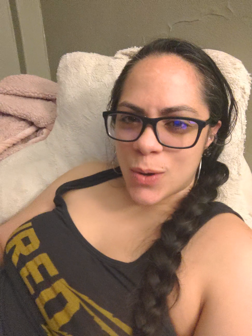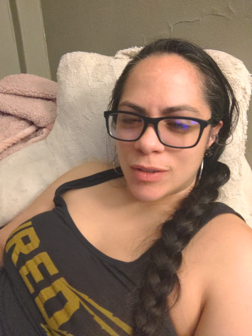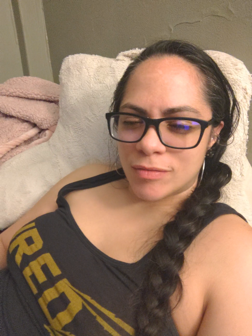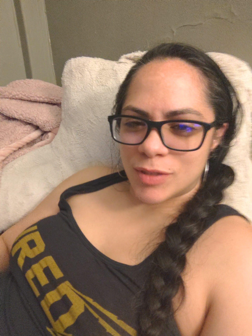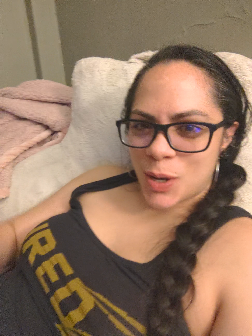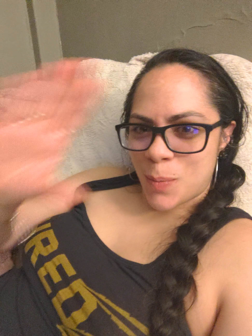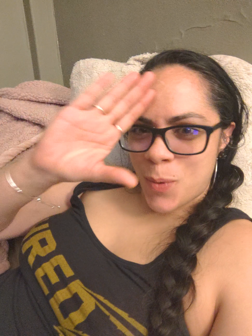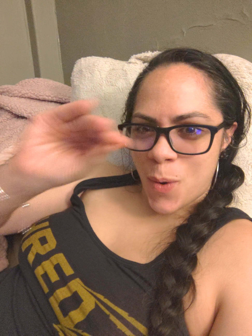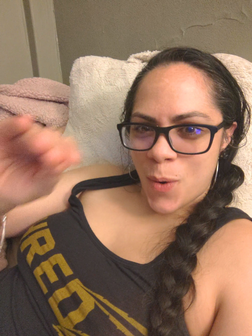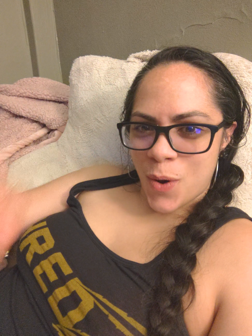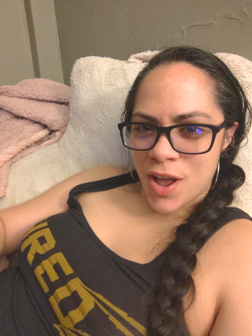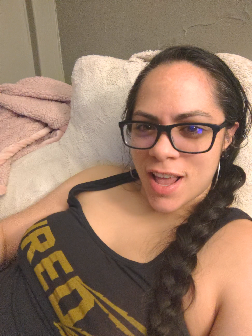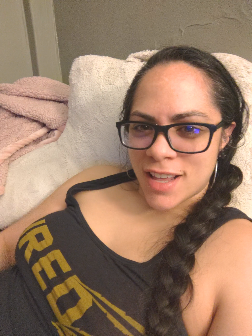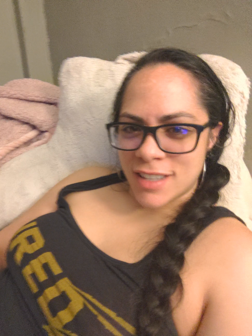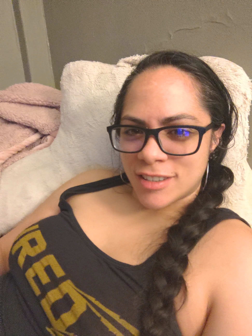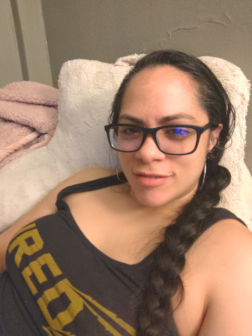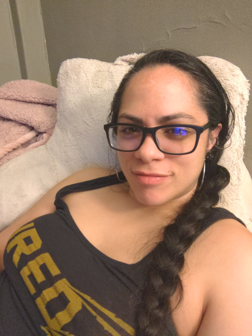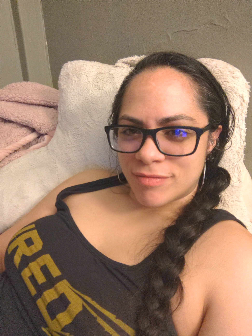boy